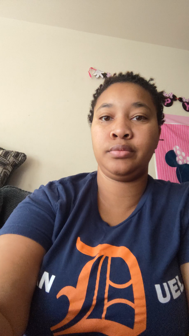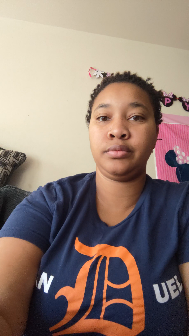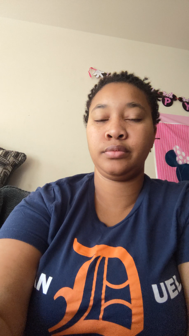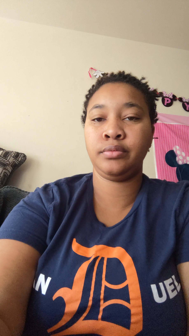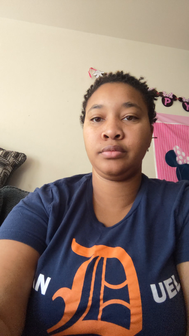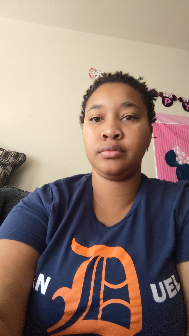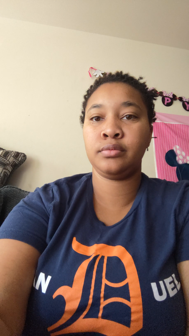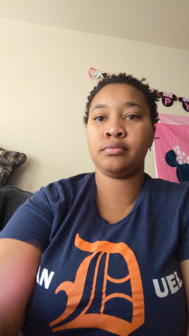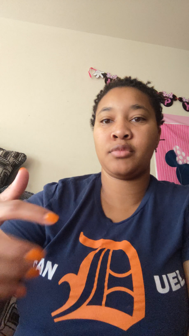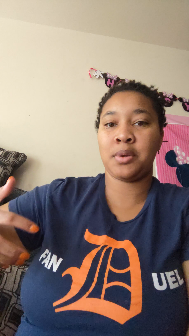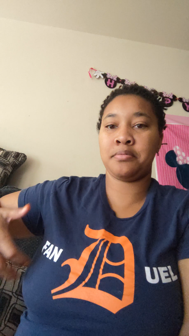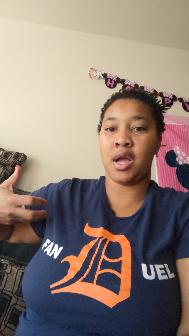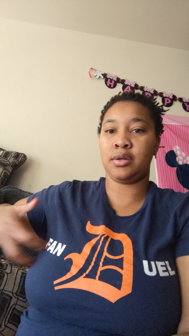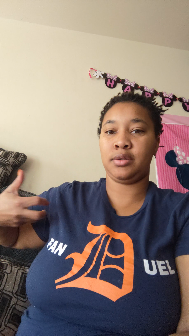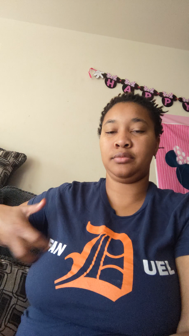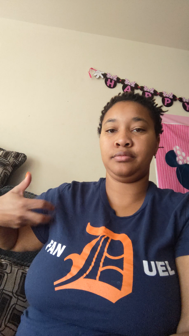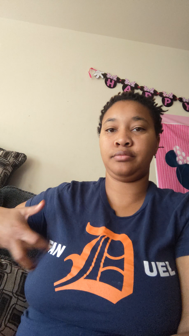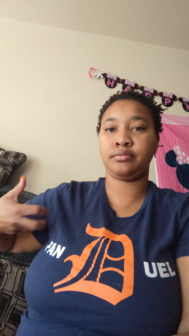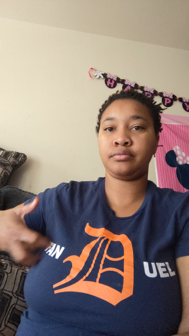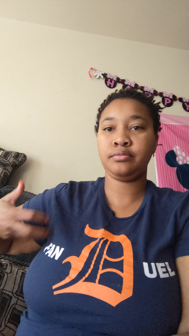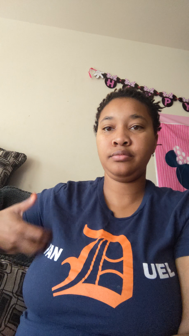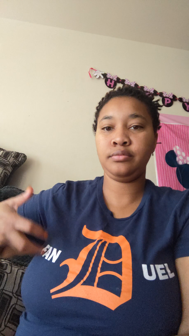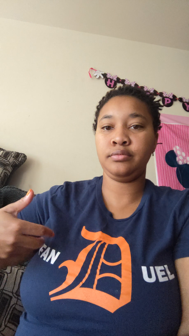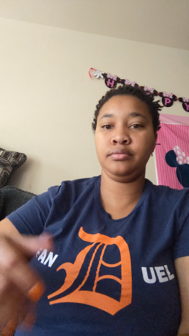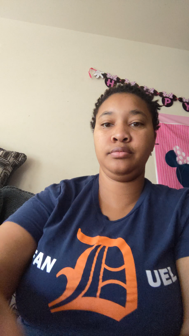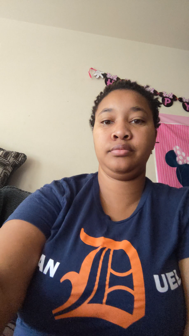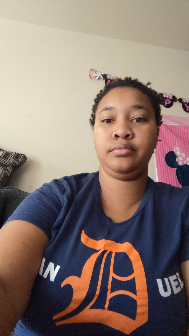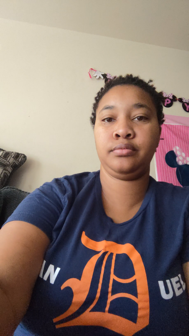monkey